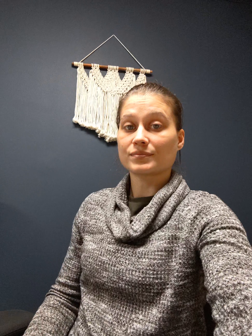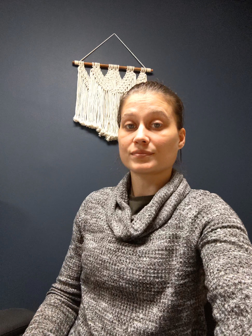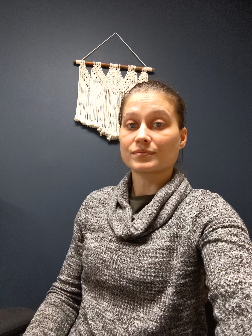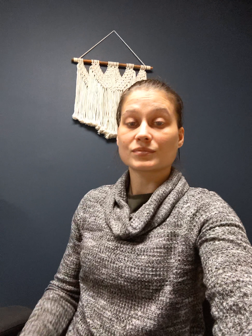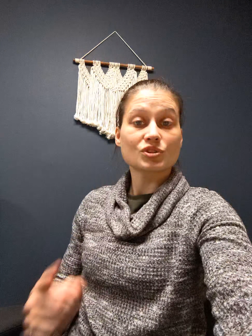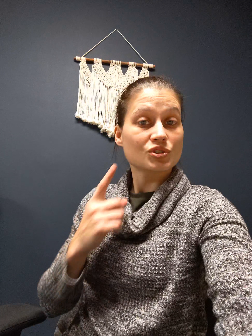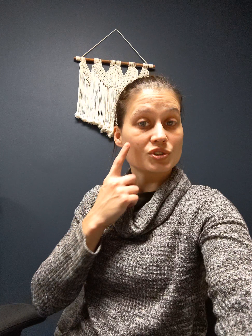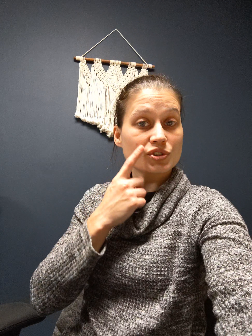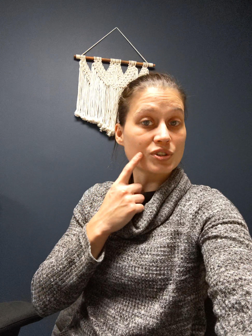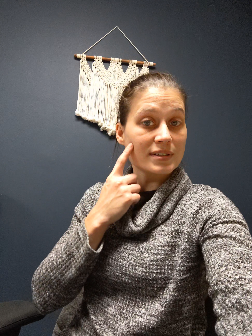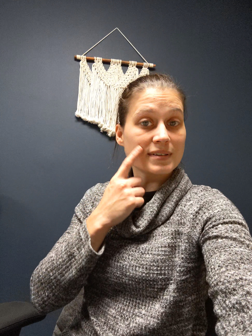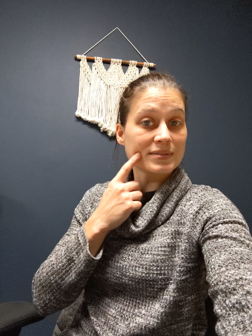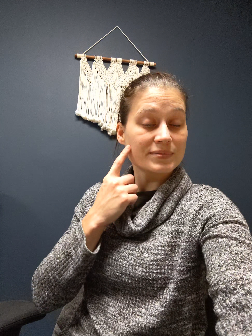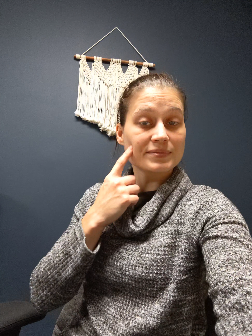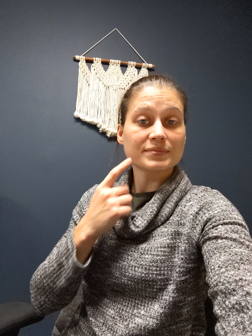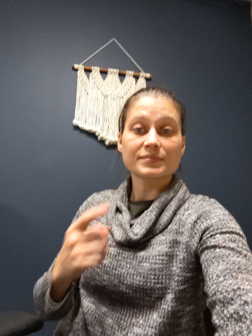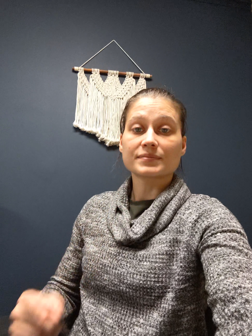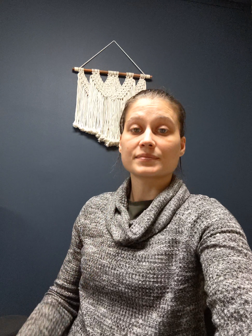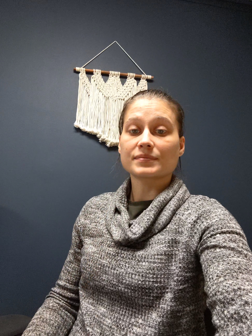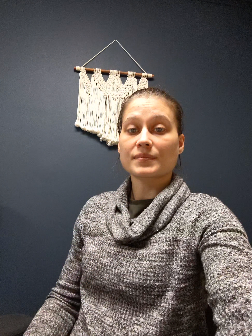cheek